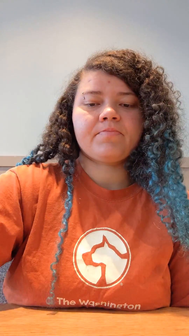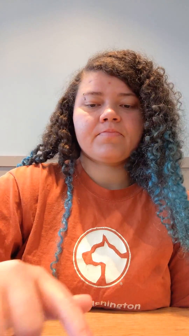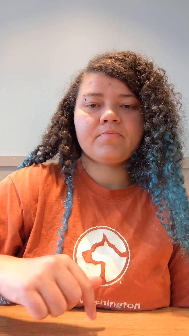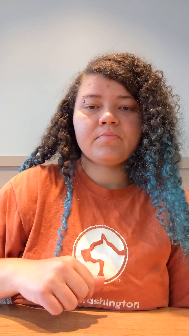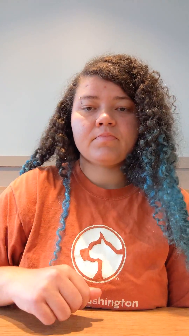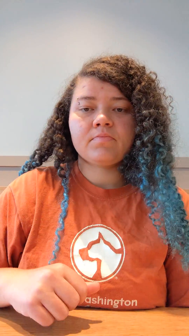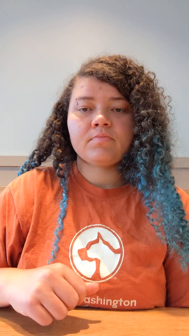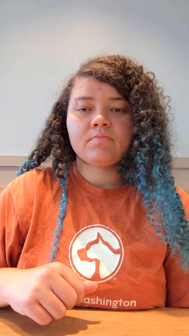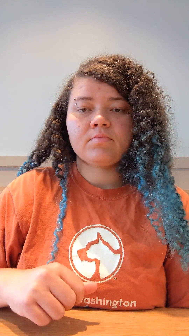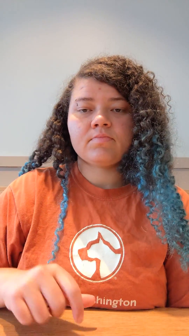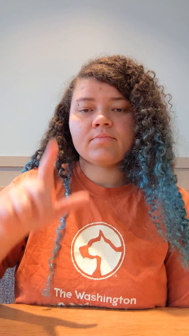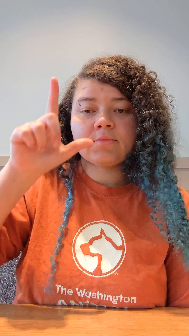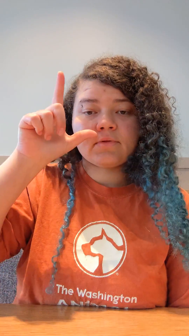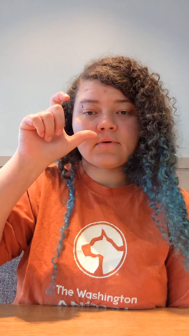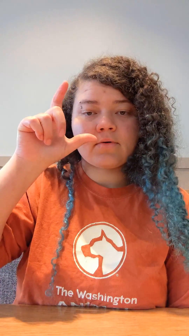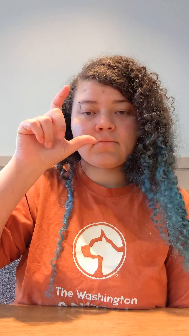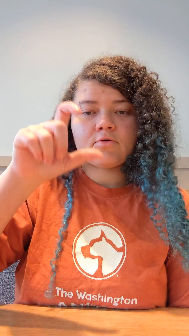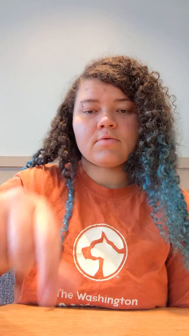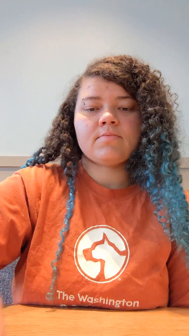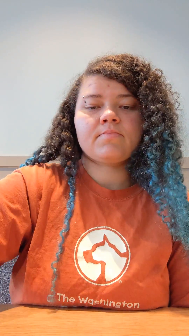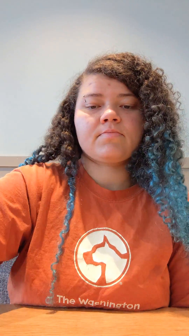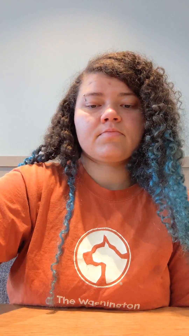camera